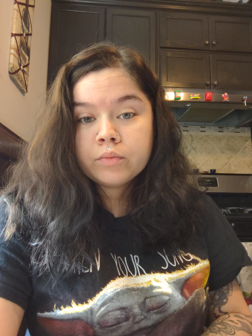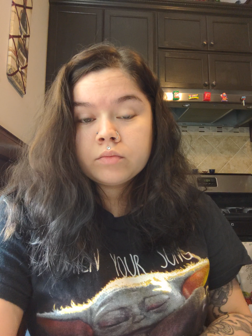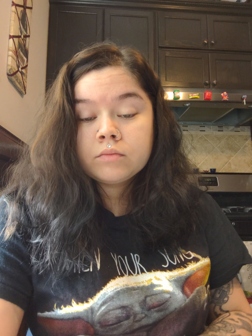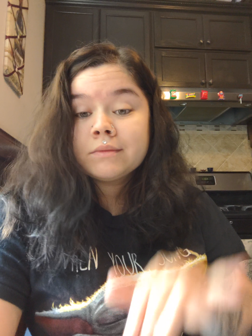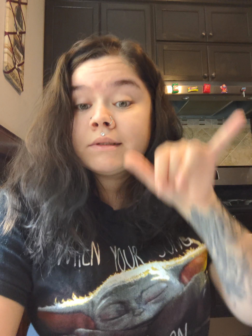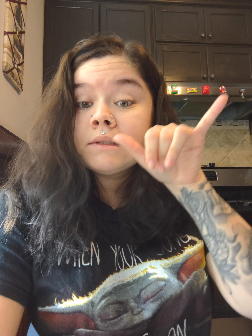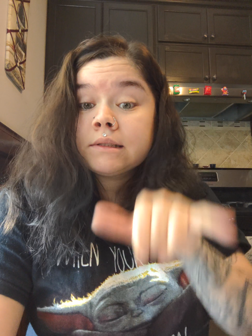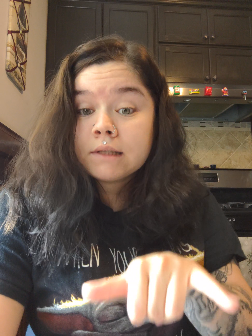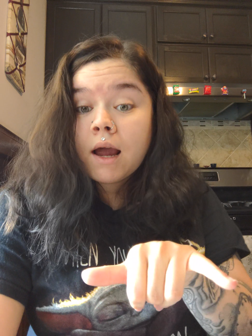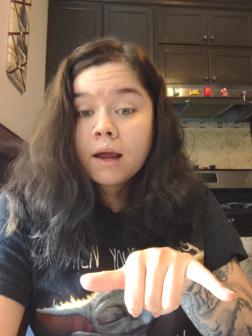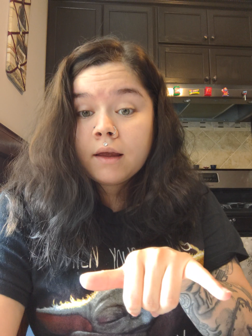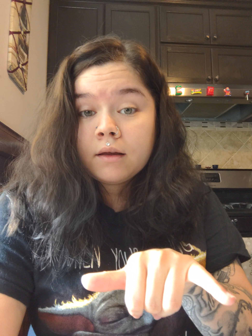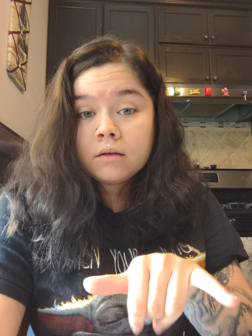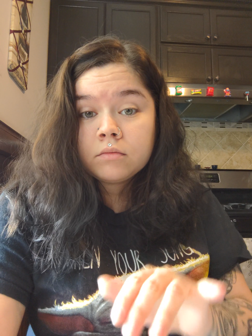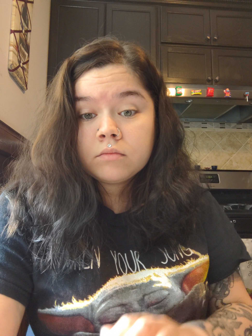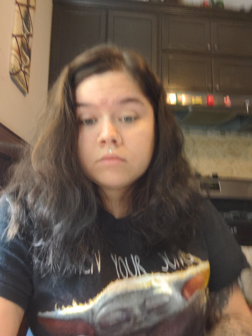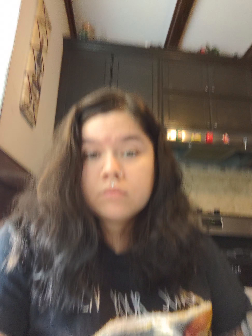stay